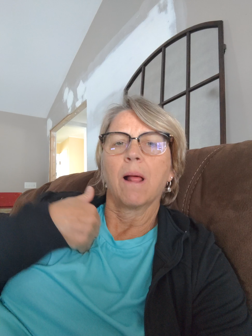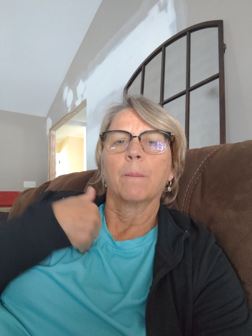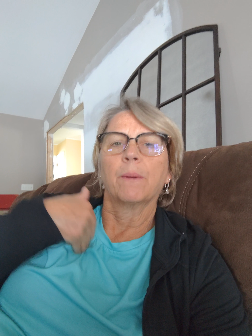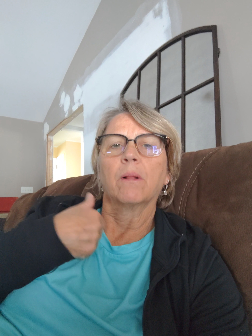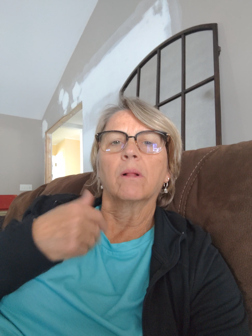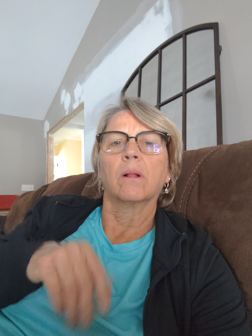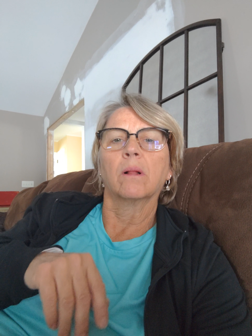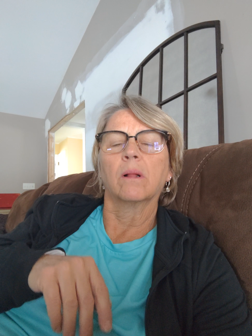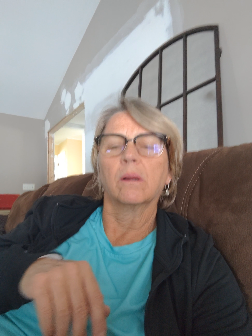animal